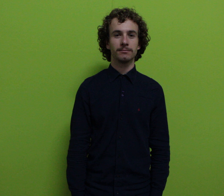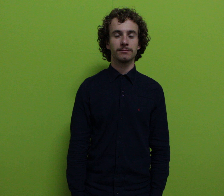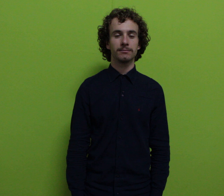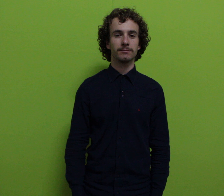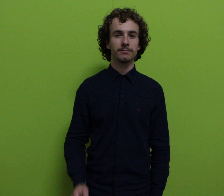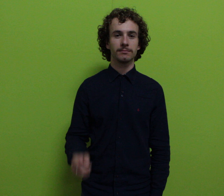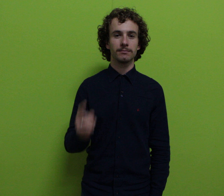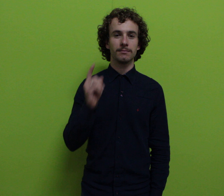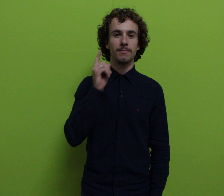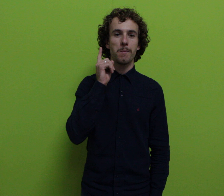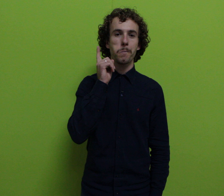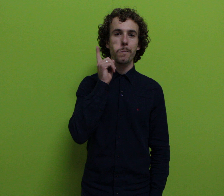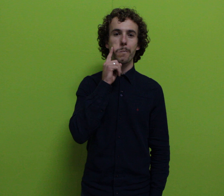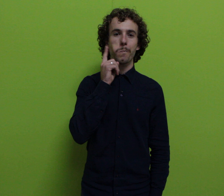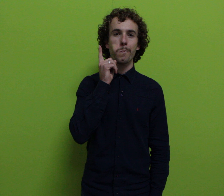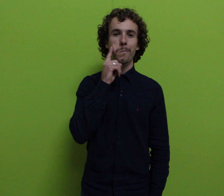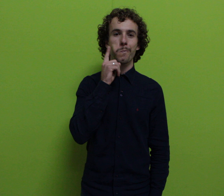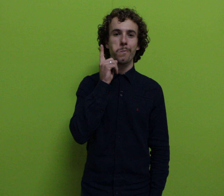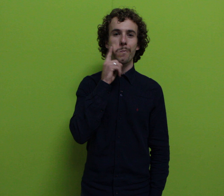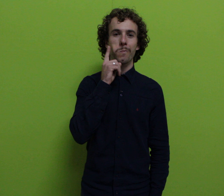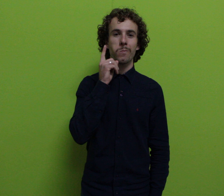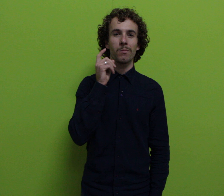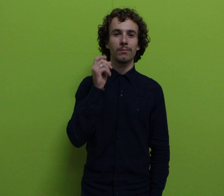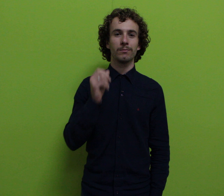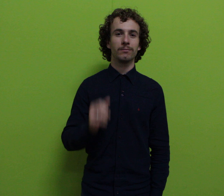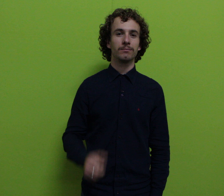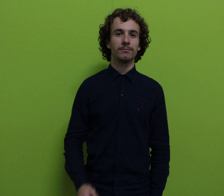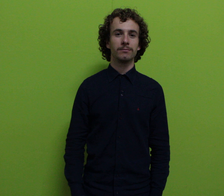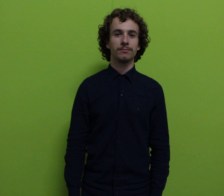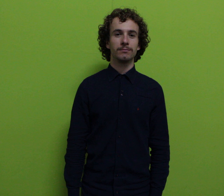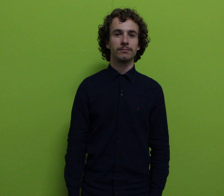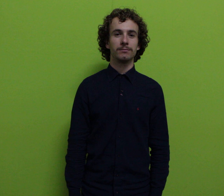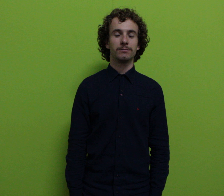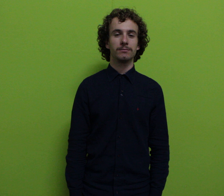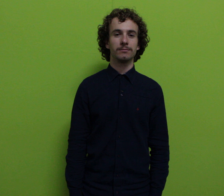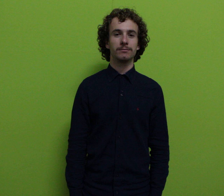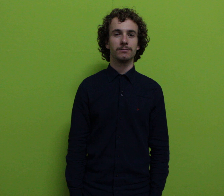bala